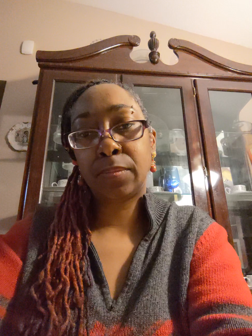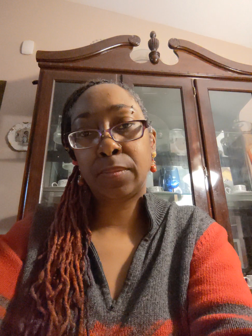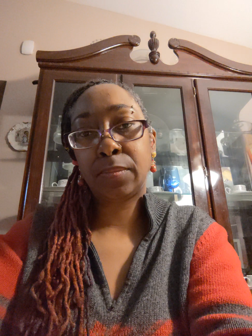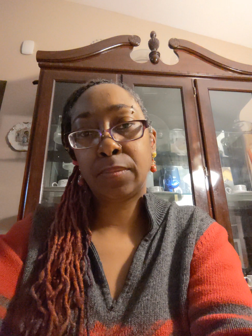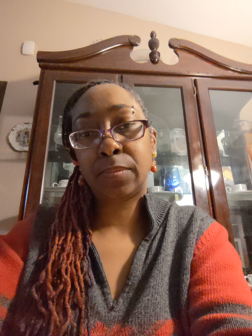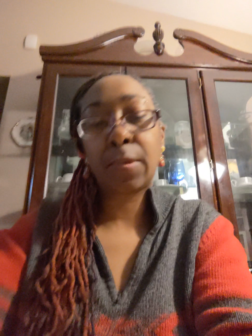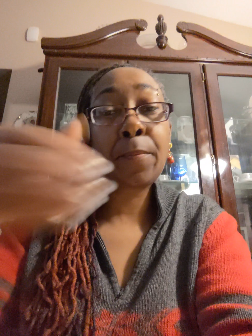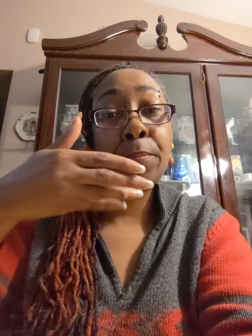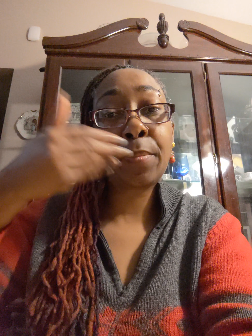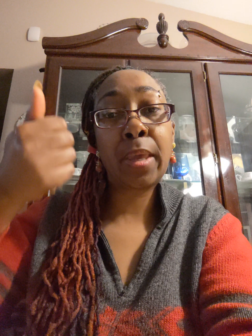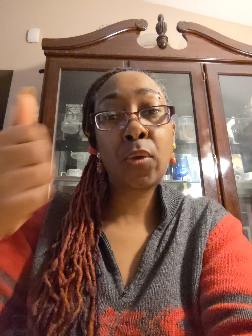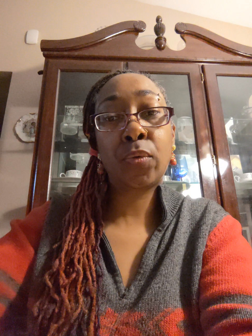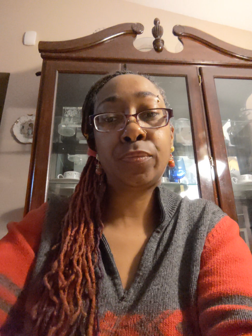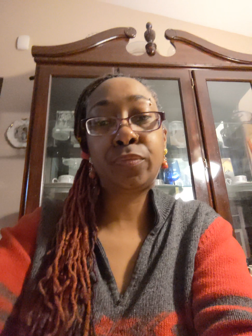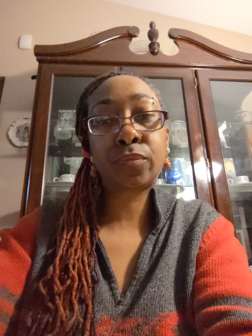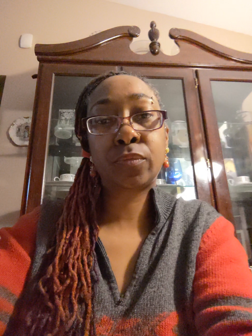better